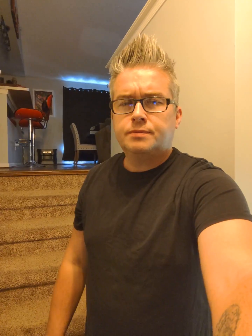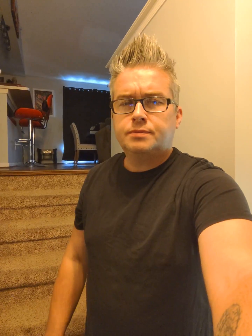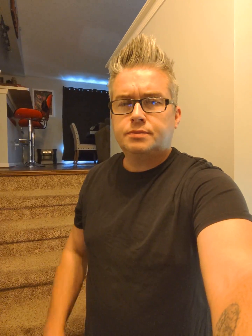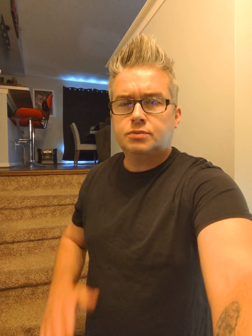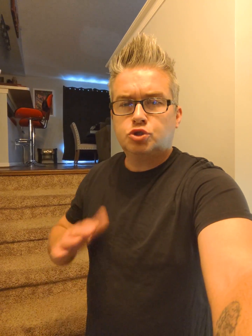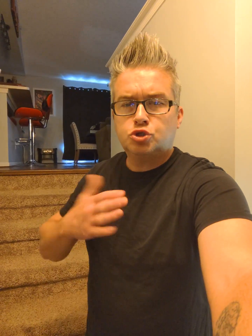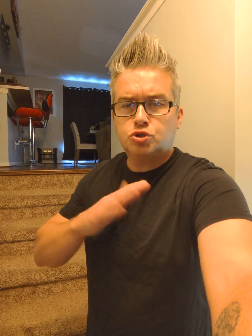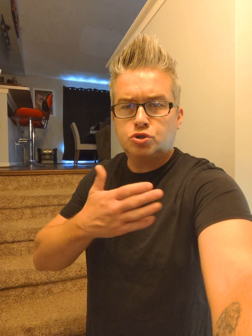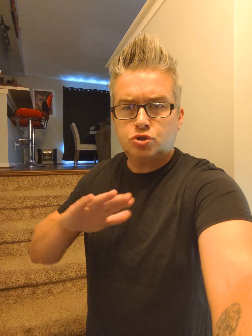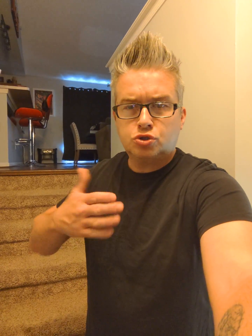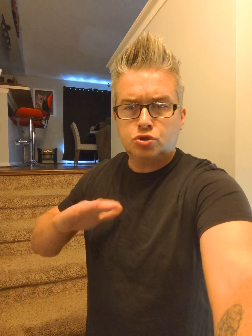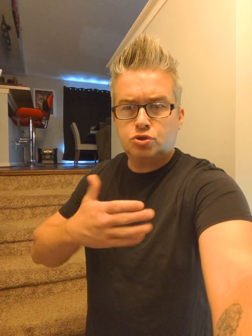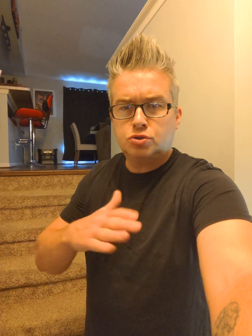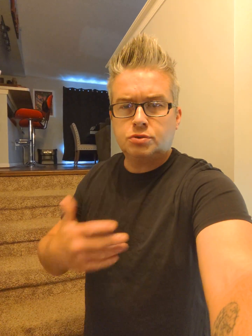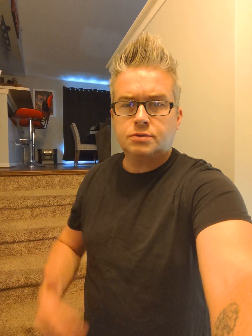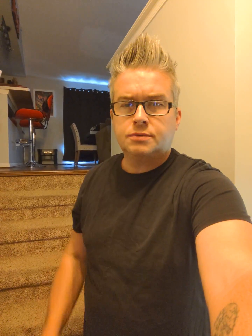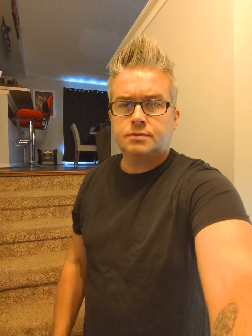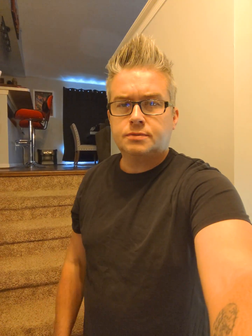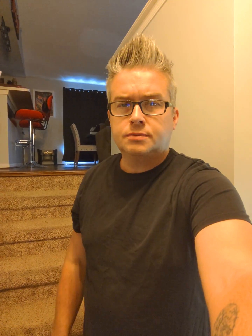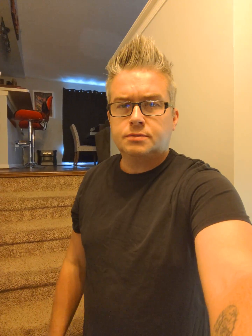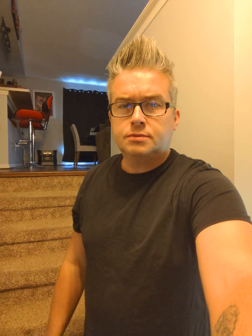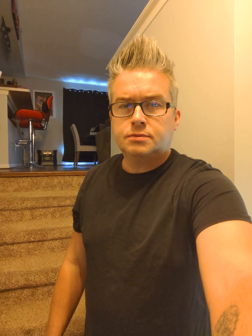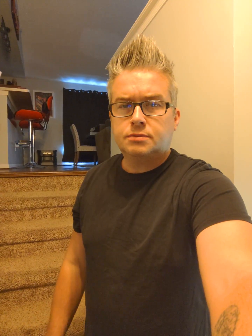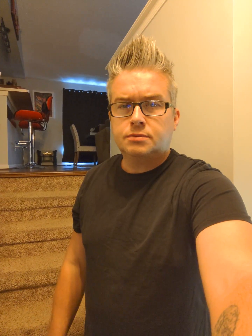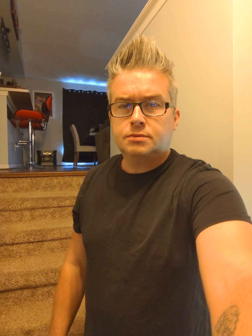cook